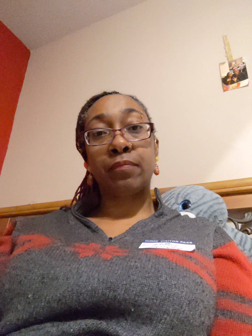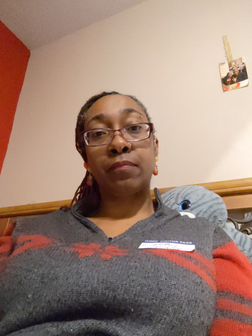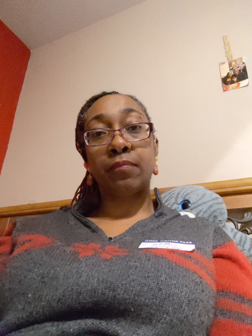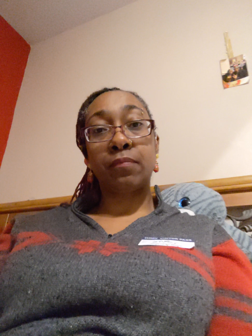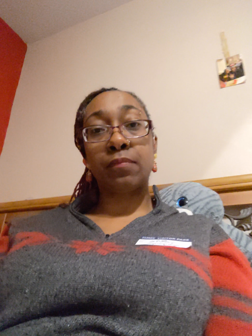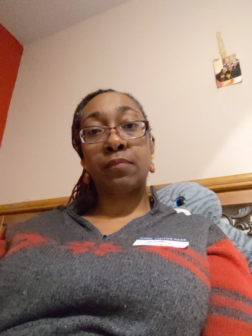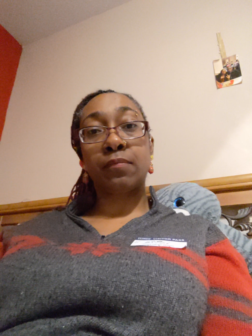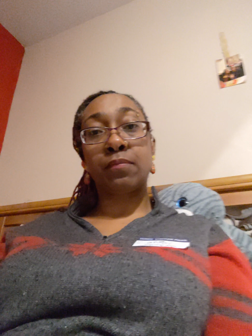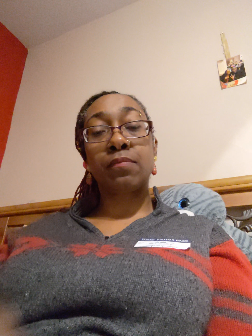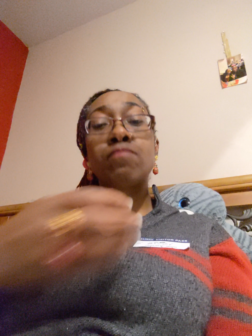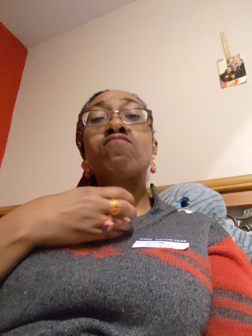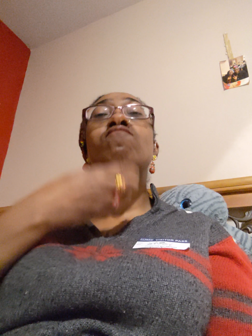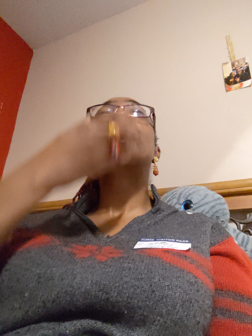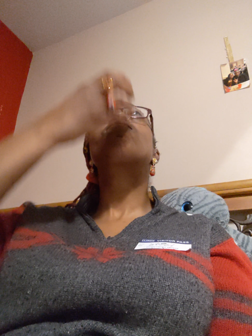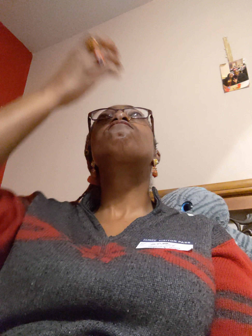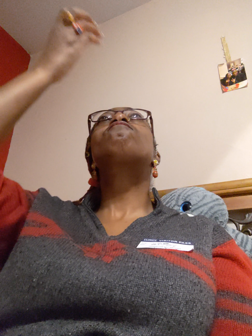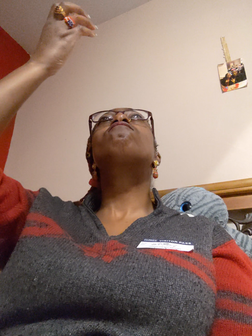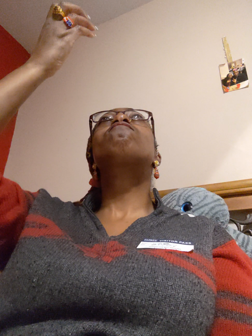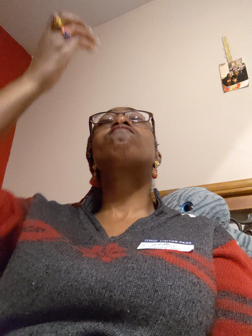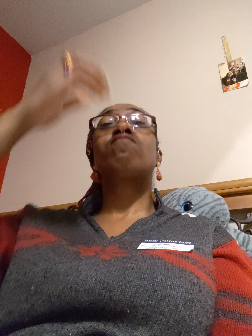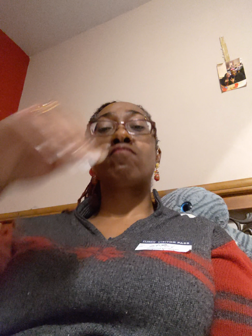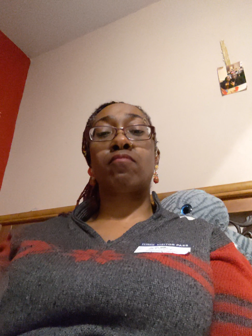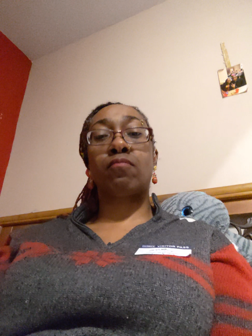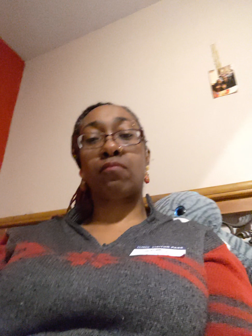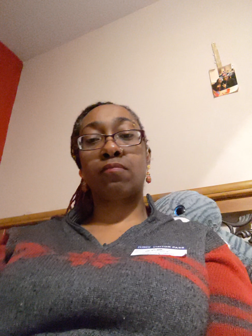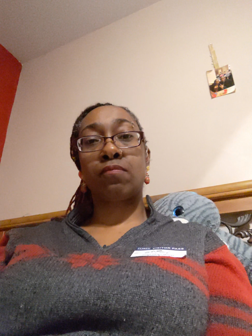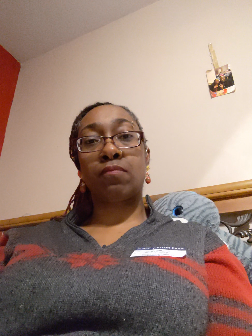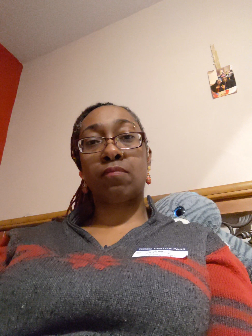giraffe